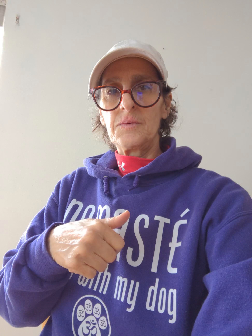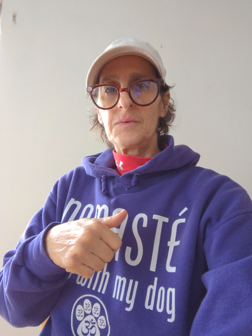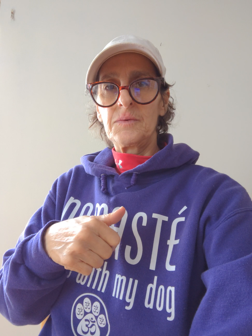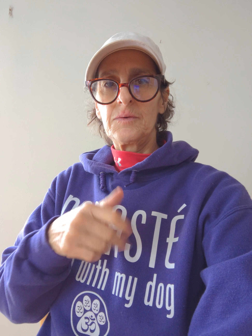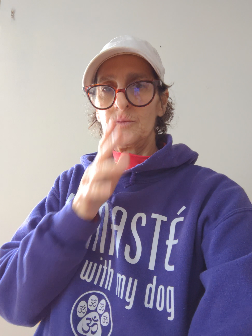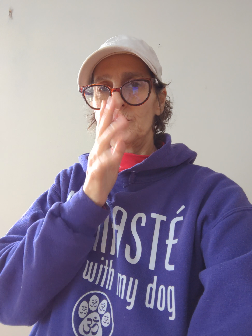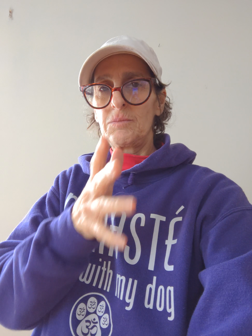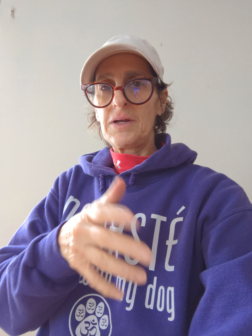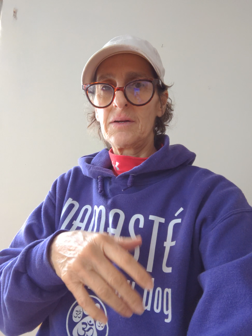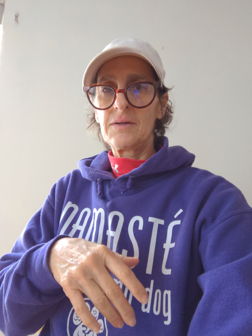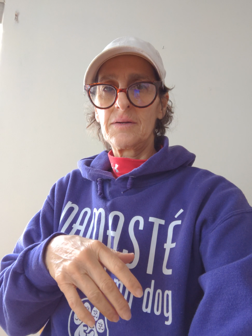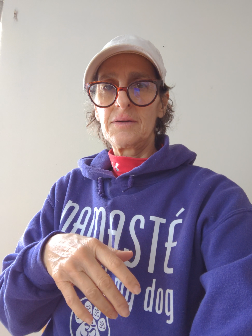grandma